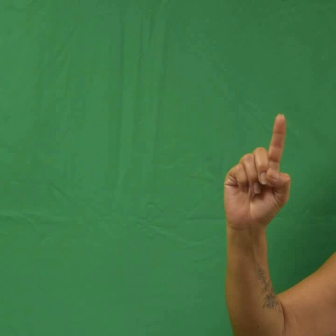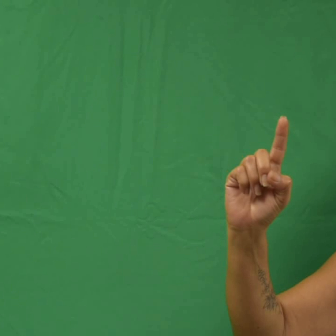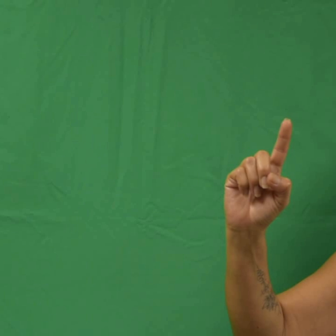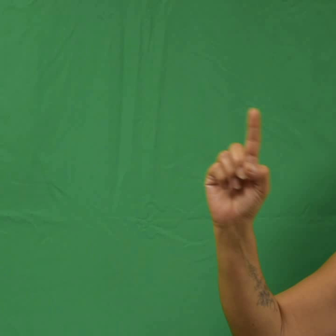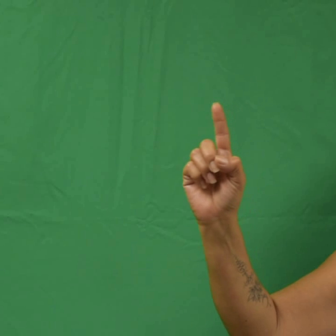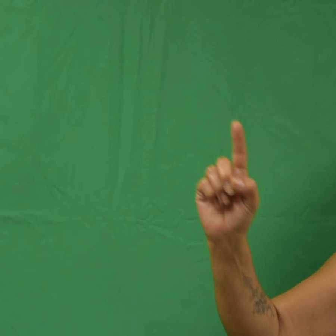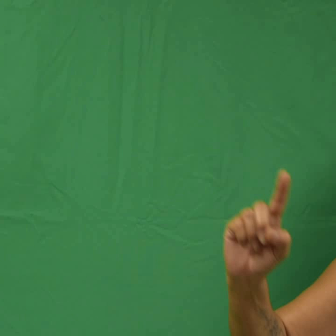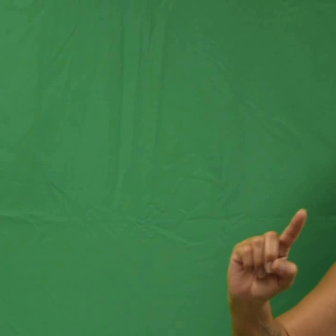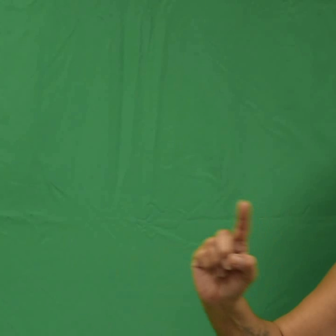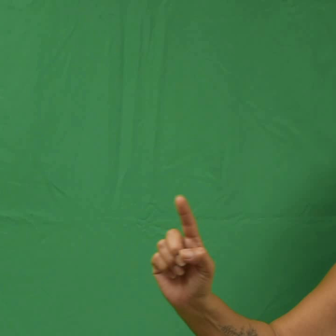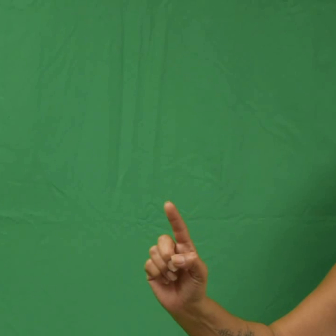Z